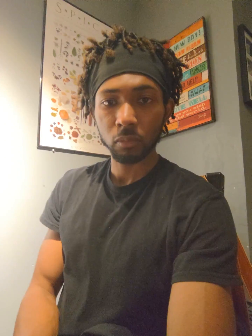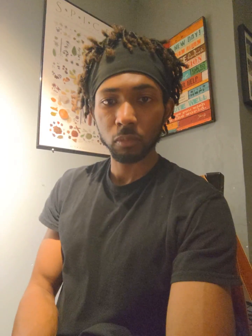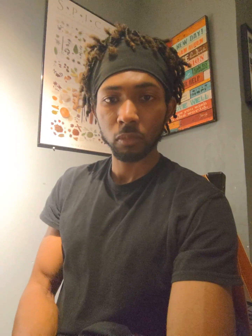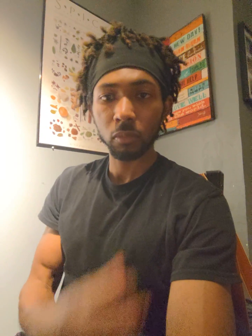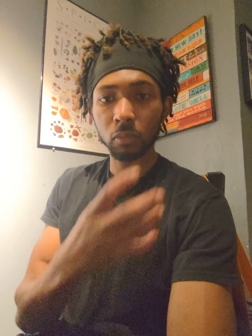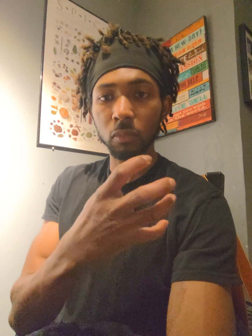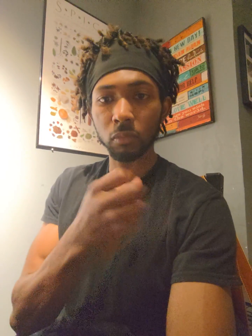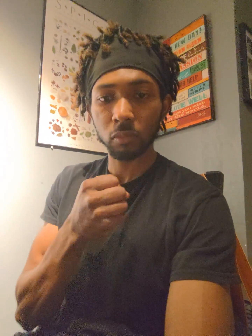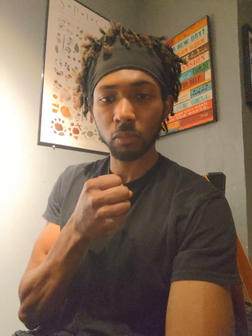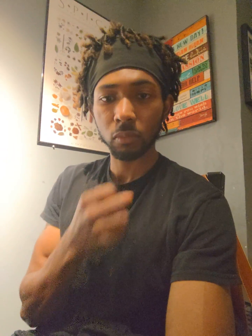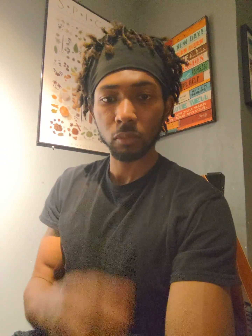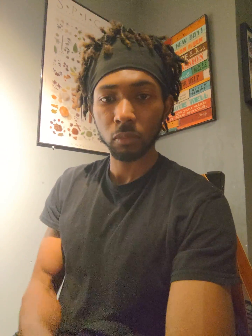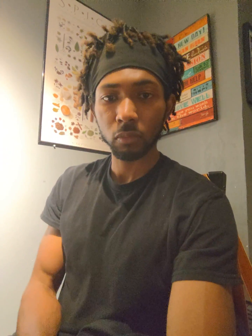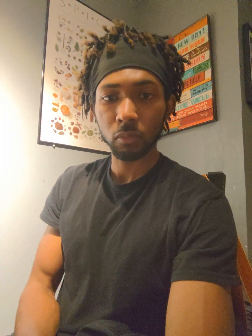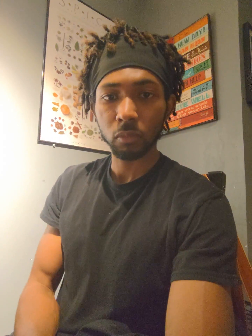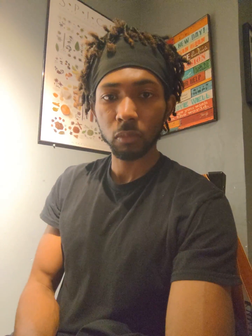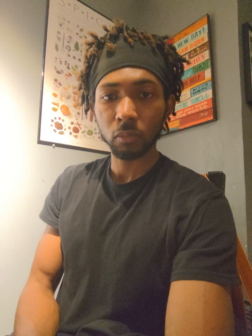get